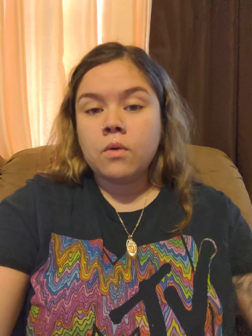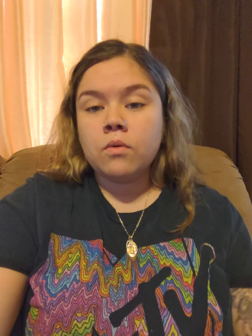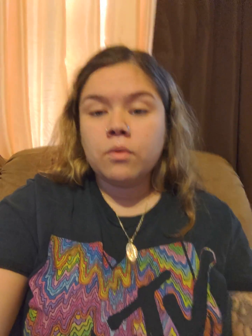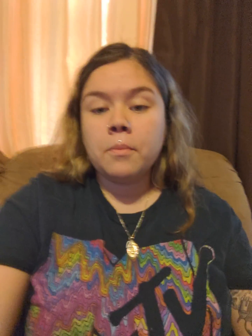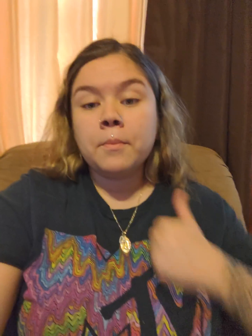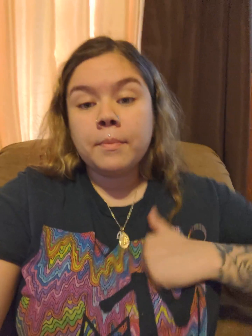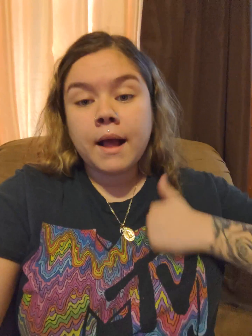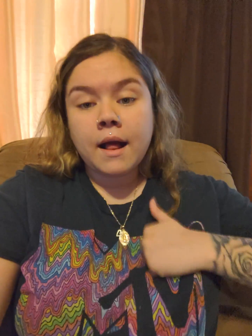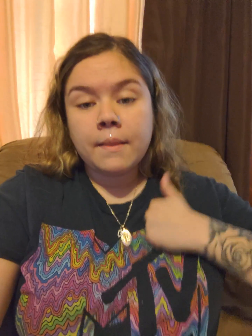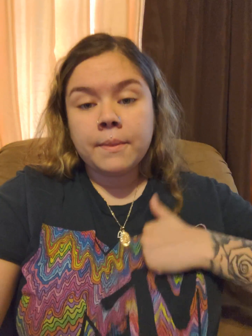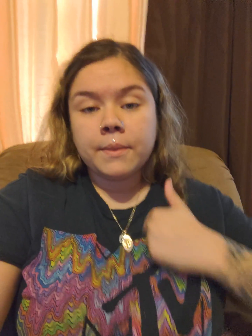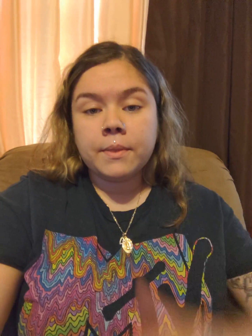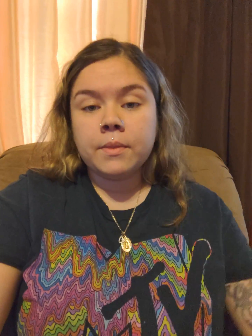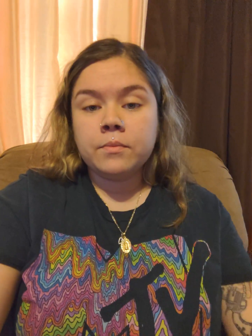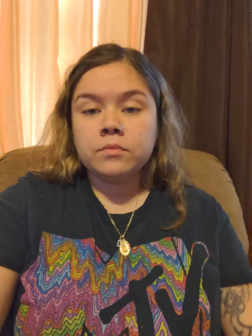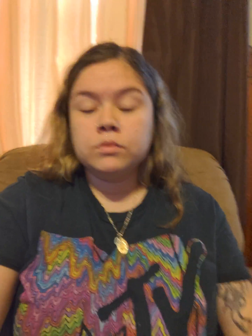bathtub